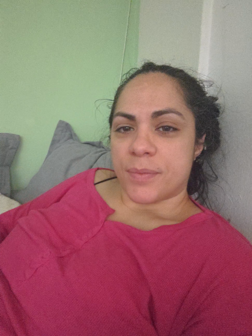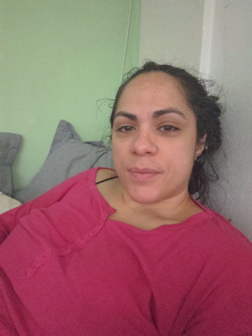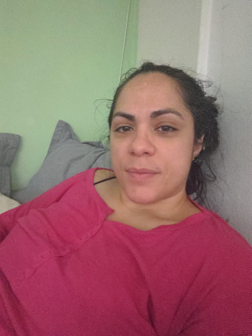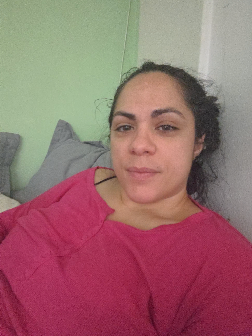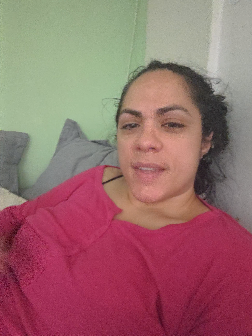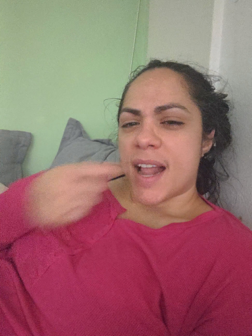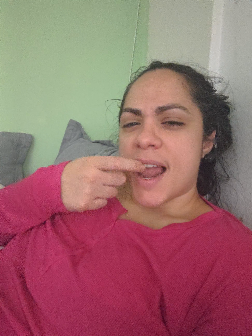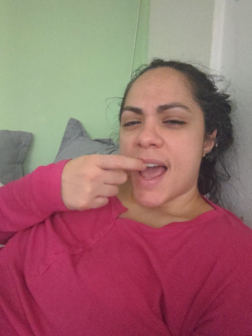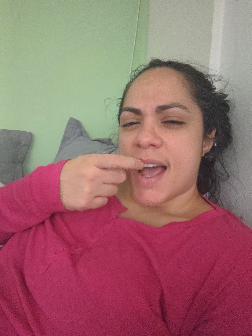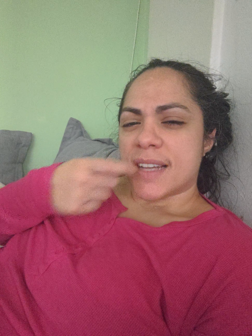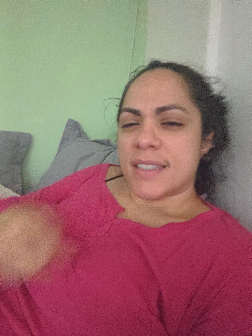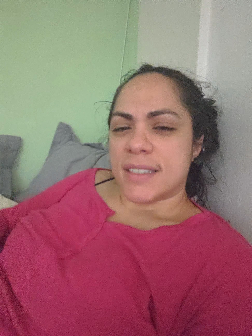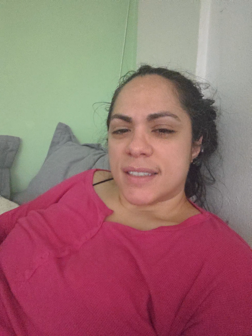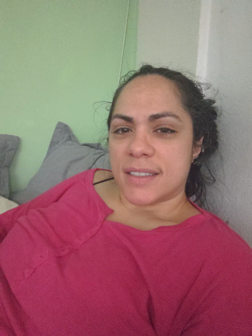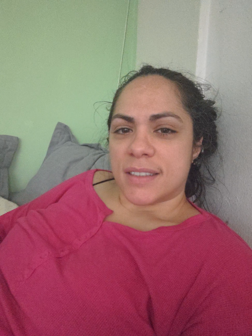window